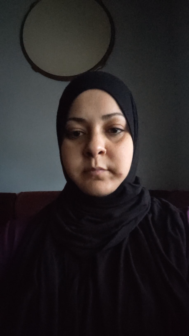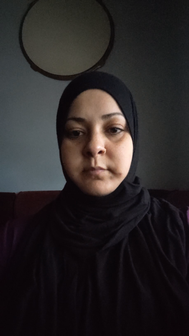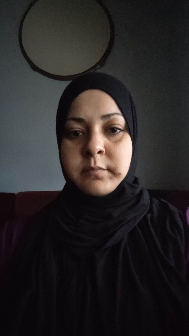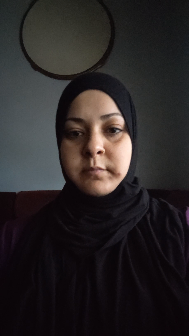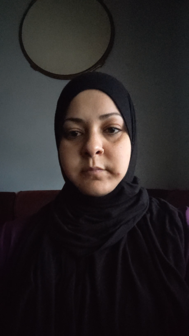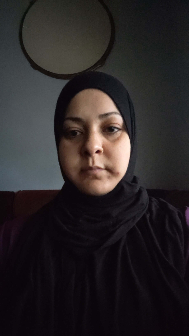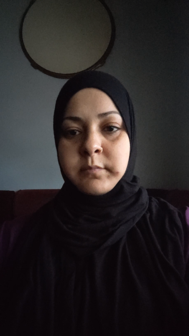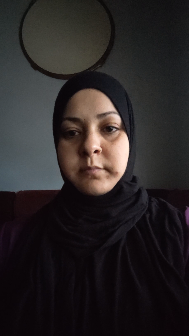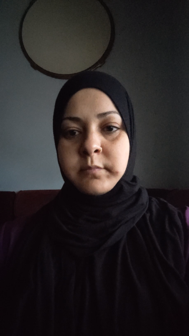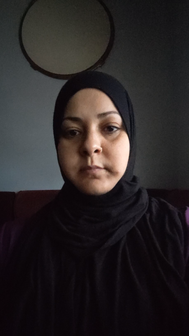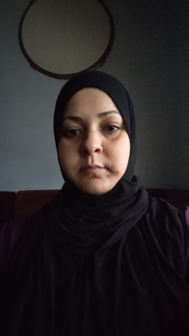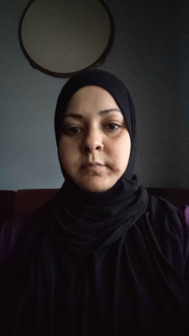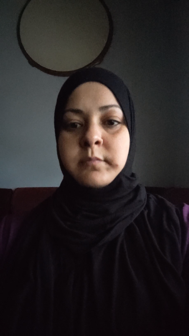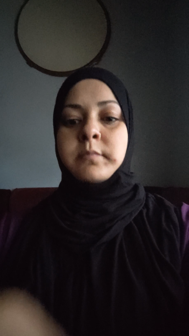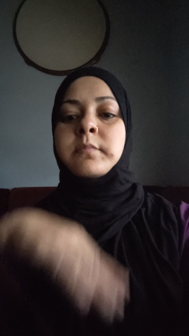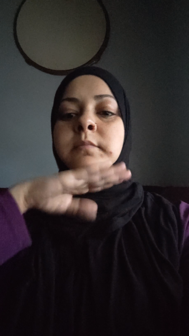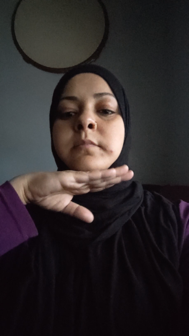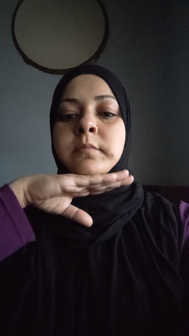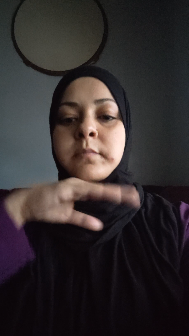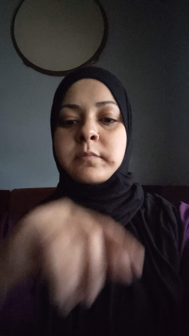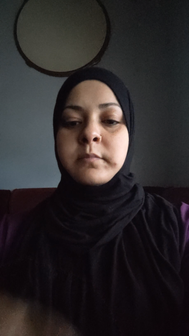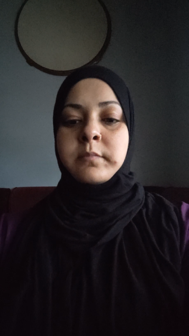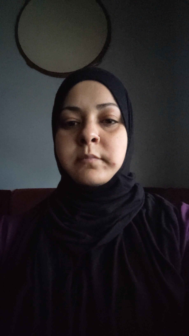full